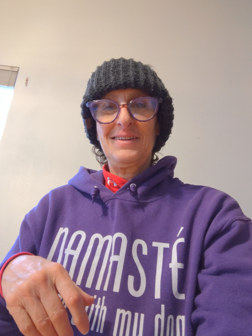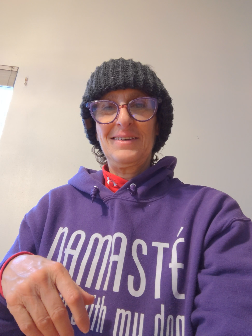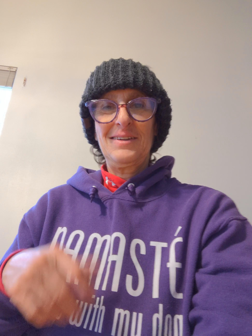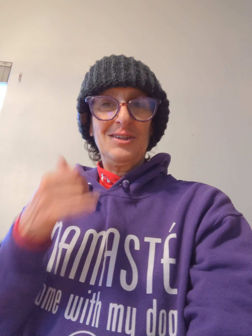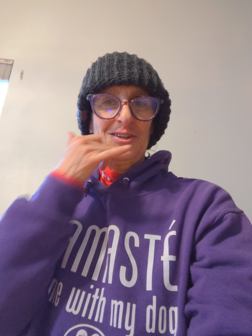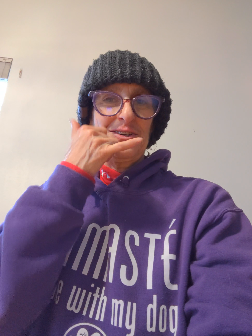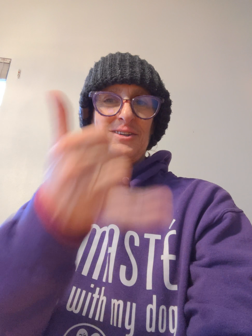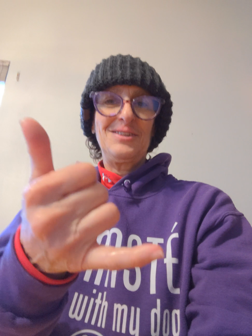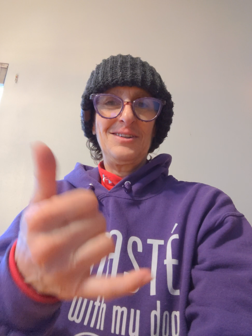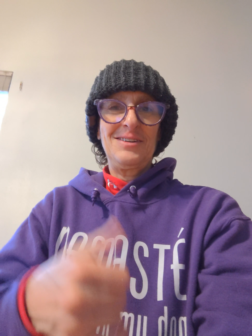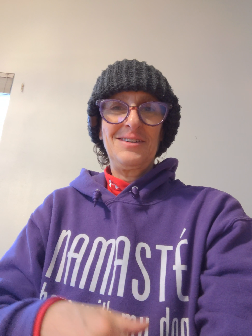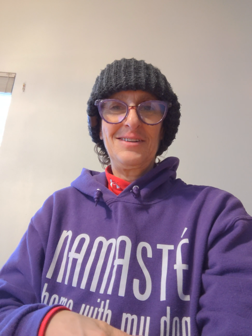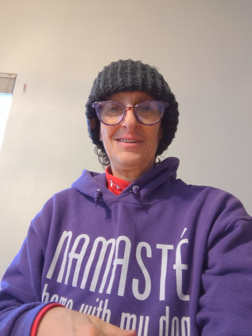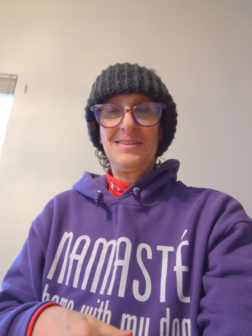call on the phone